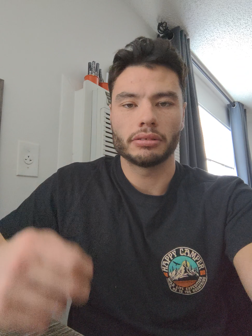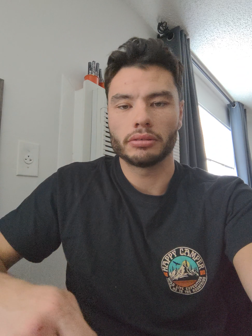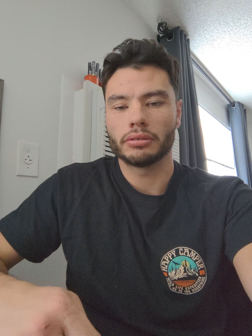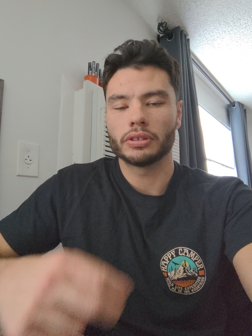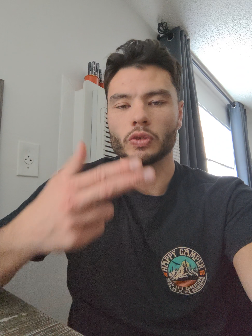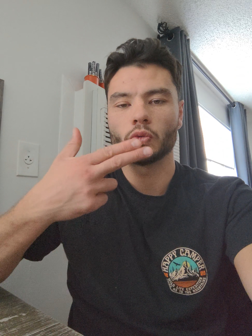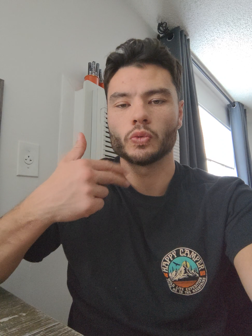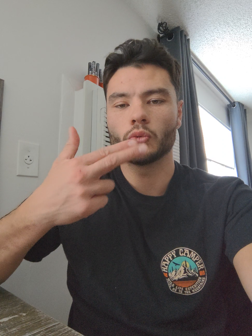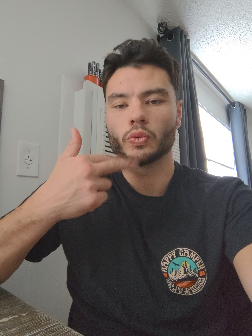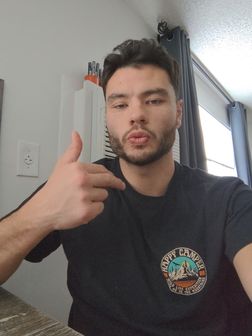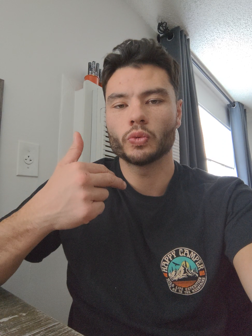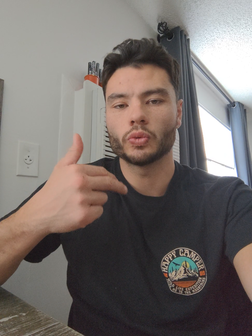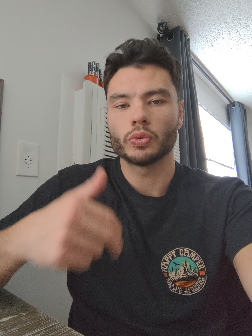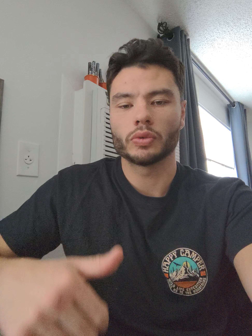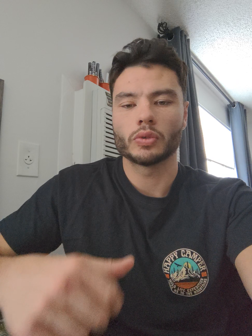cute